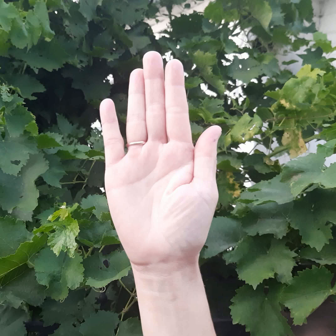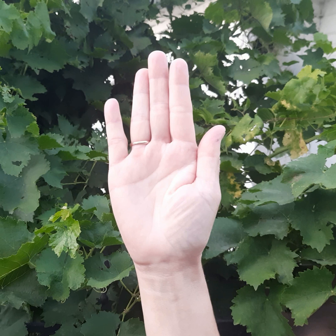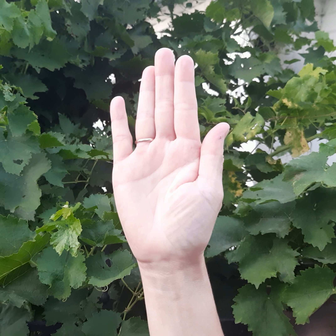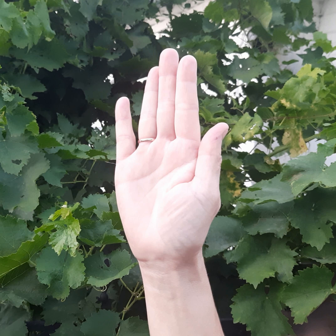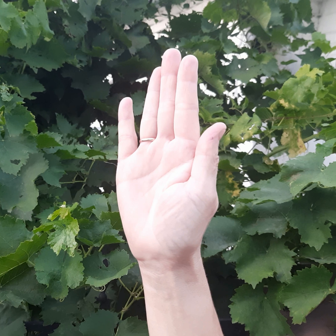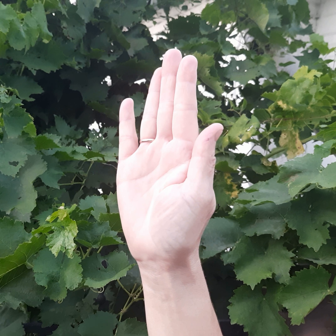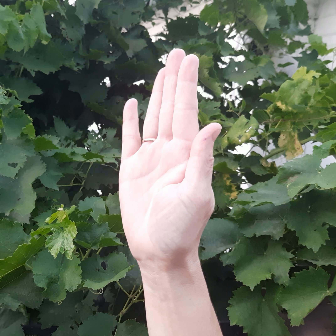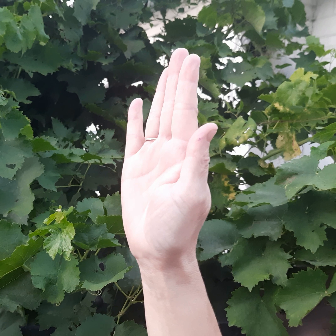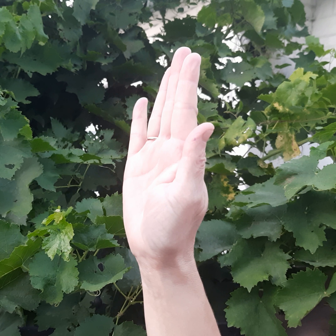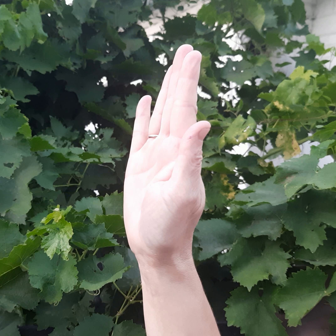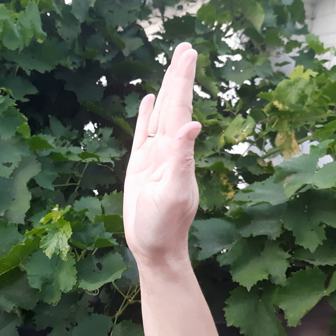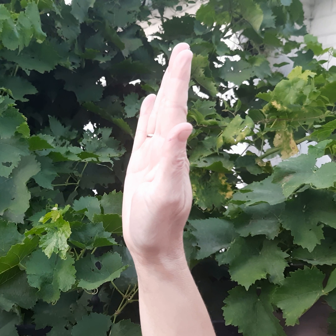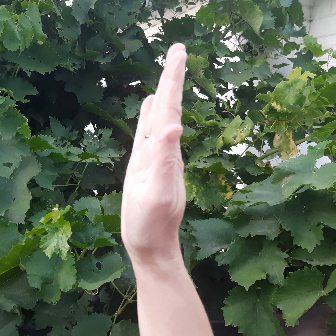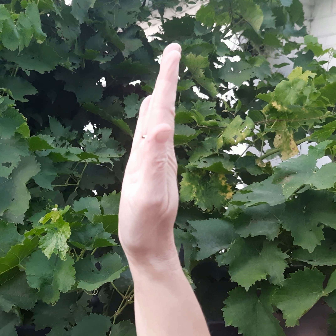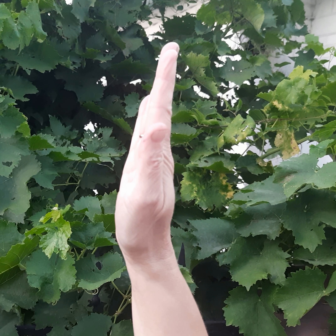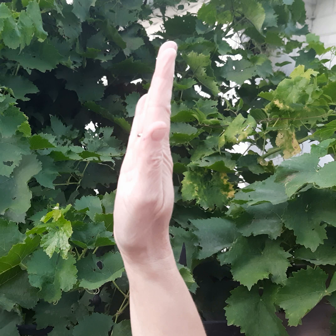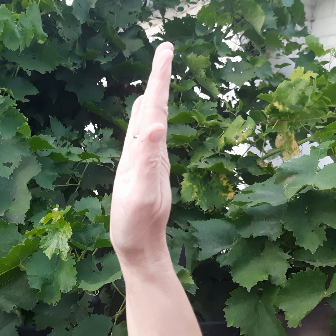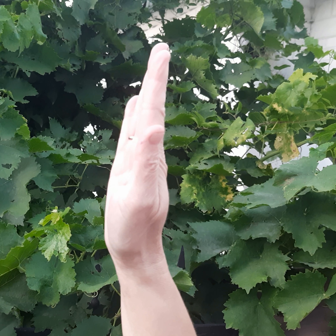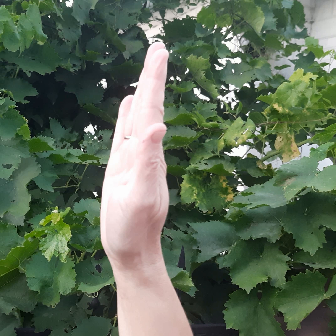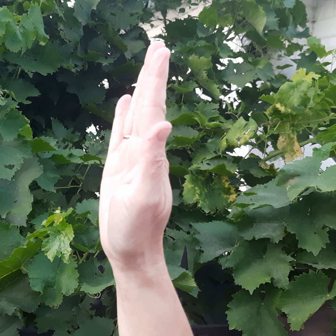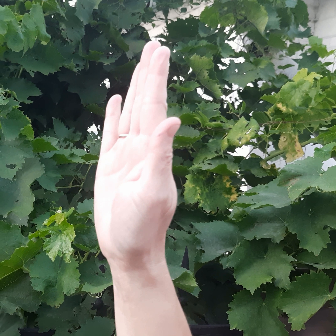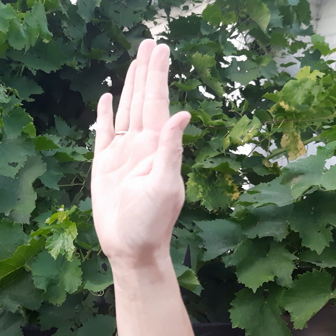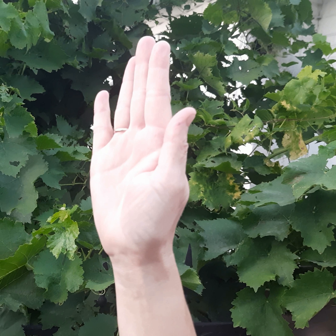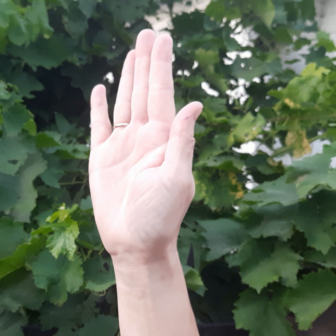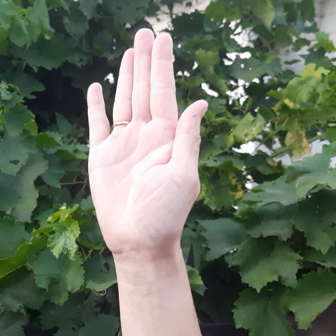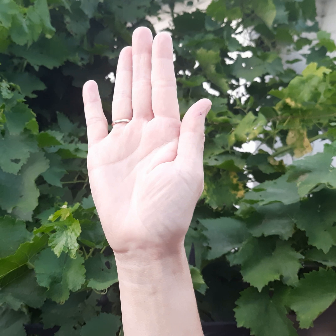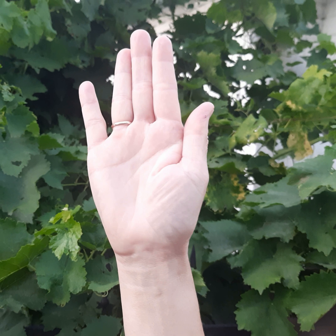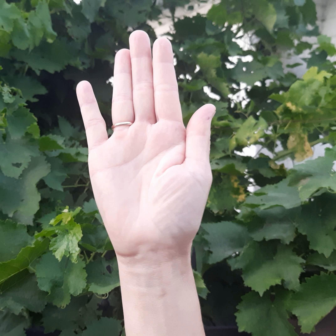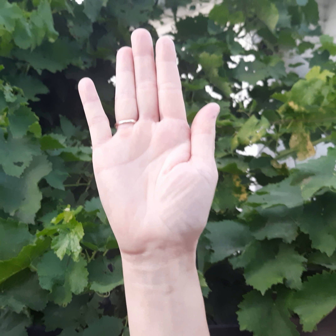В